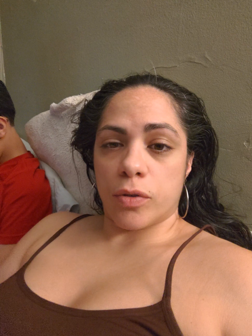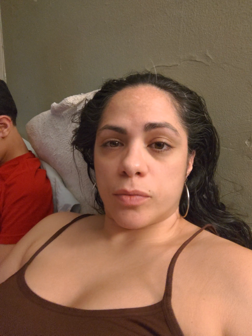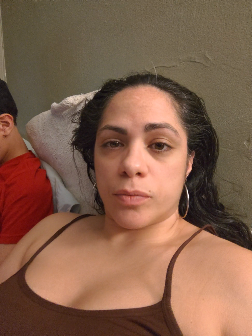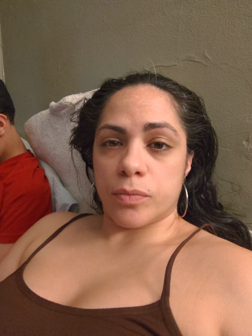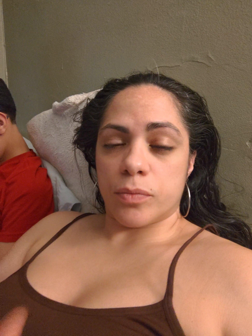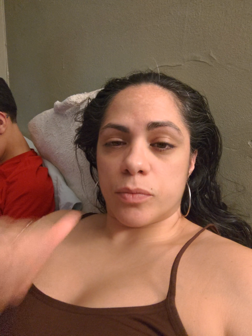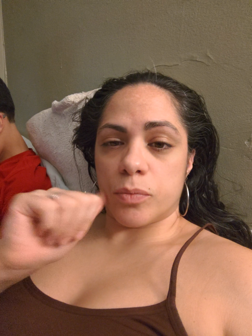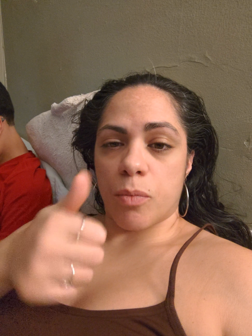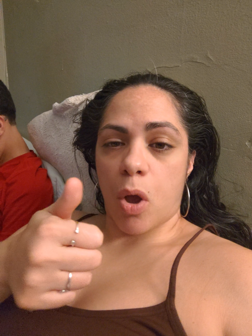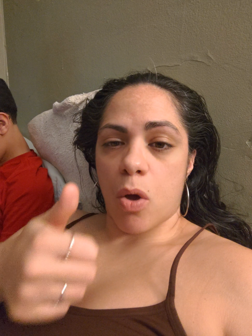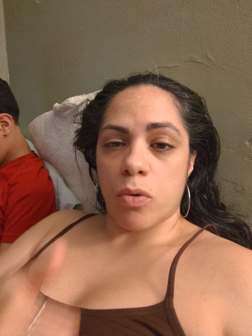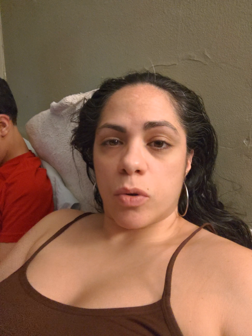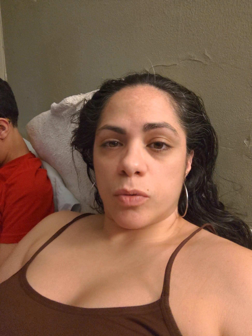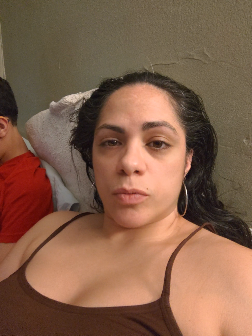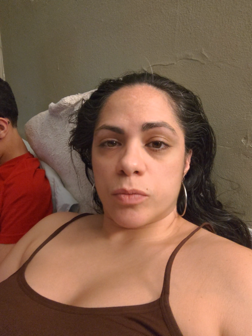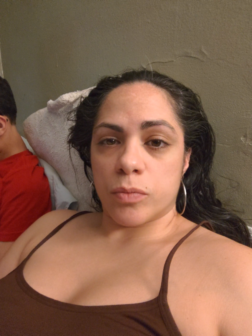tomorrow